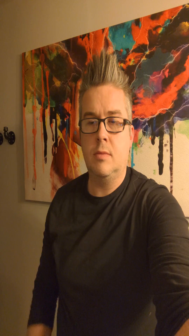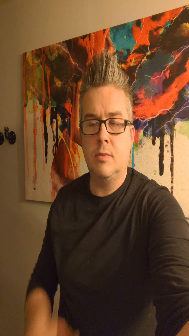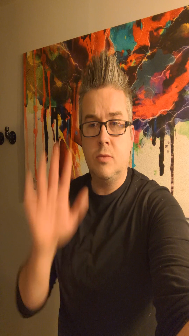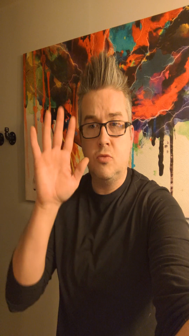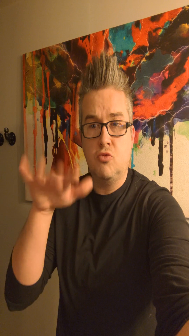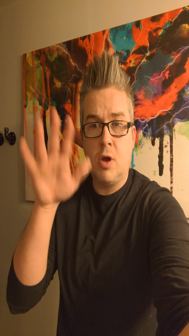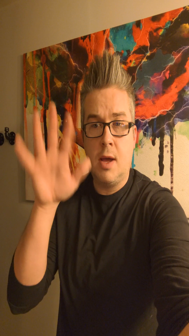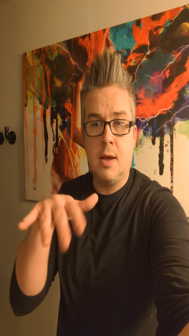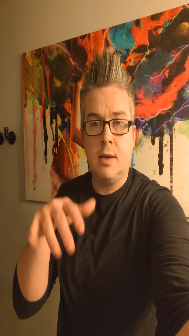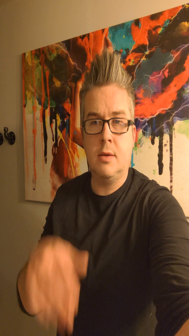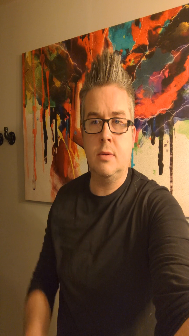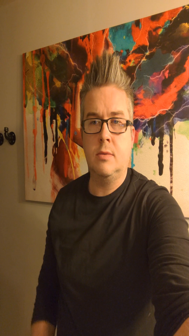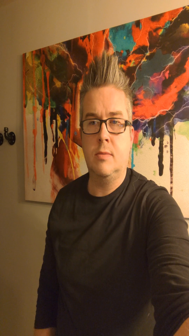rain